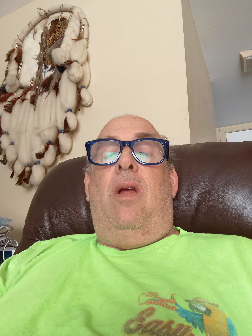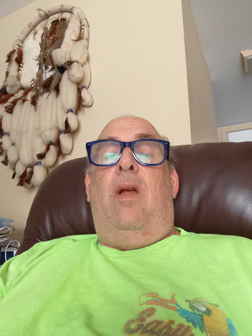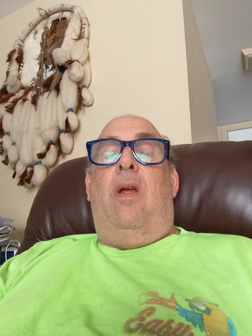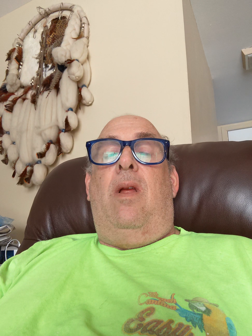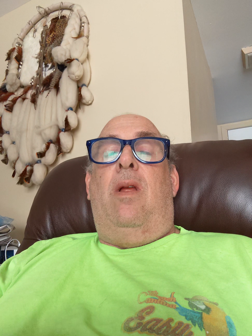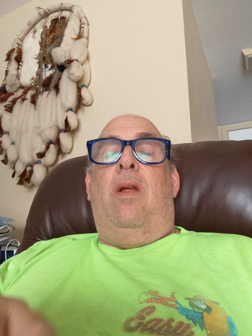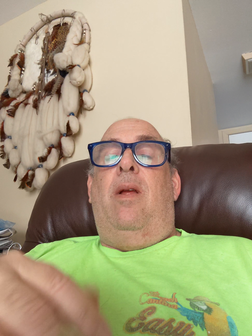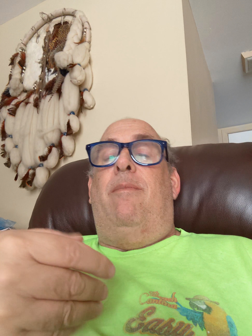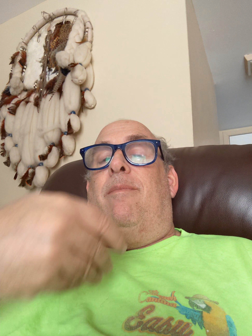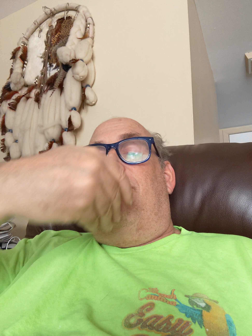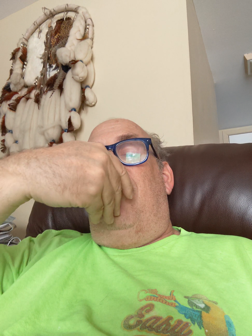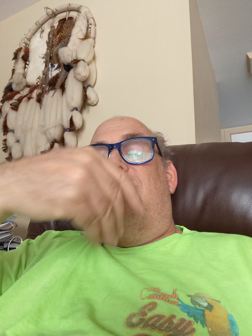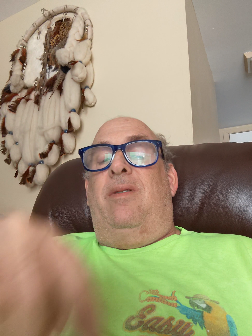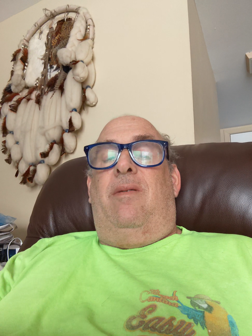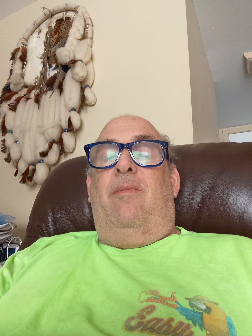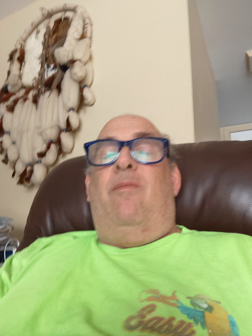pizza